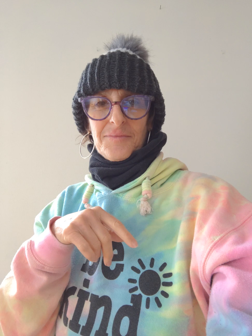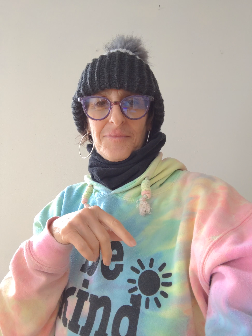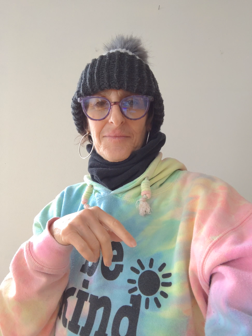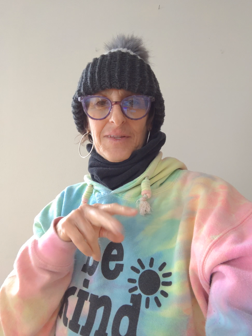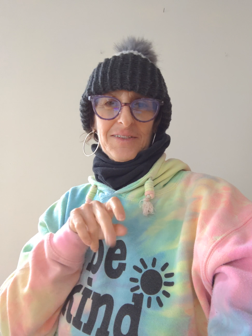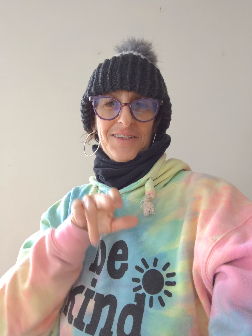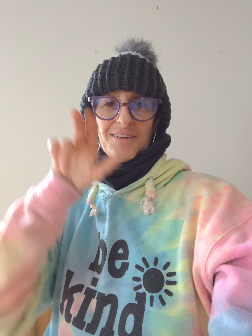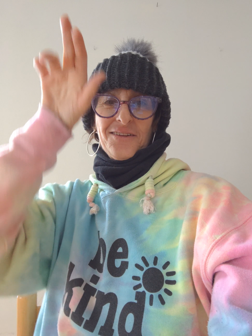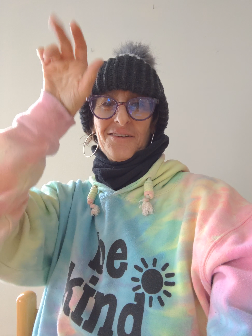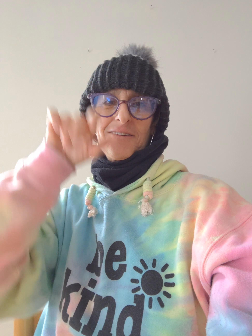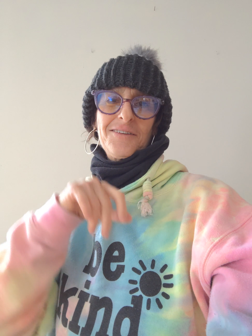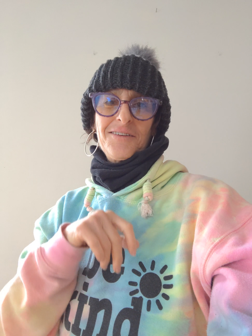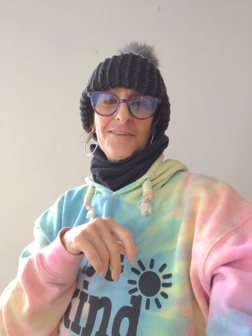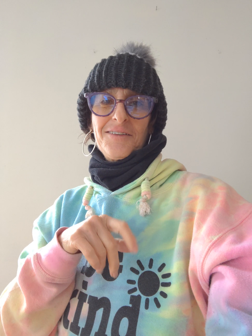stairs